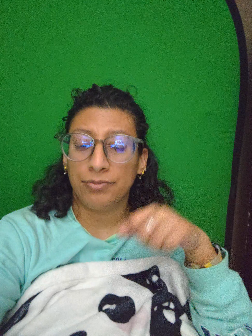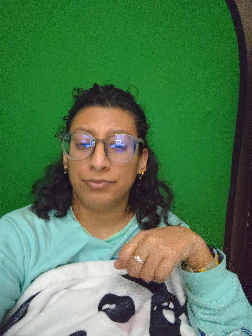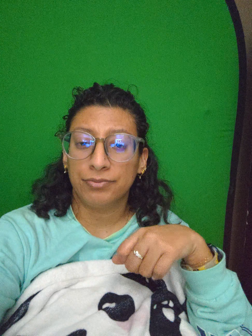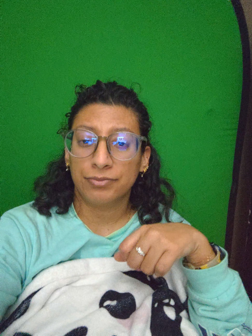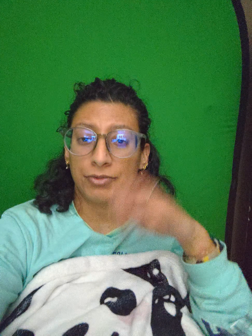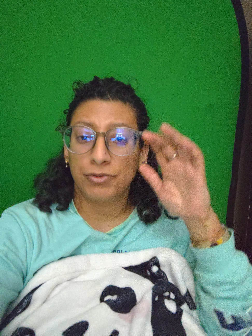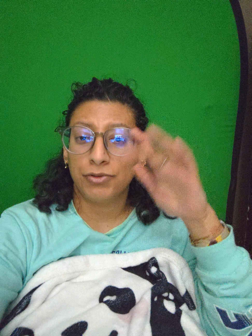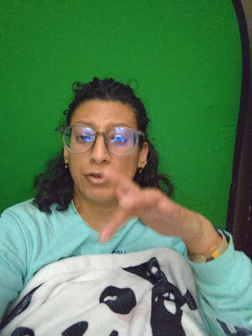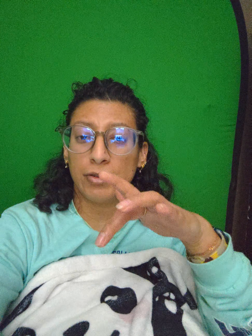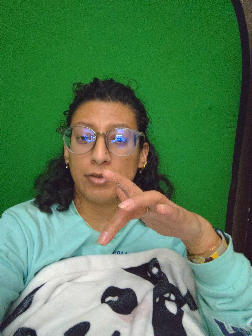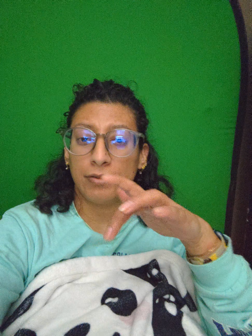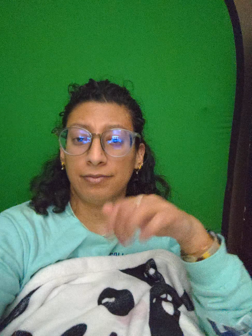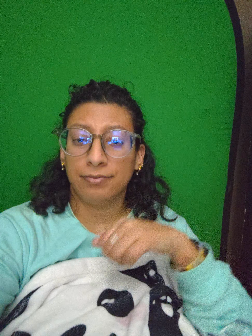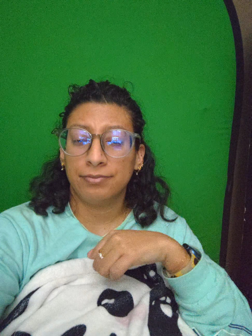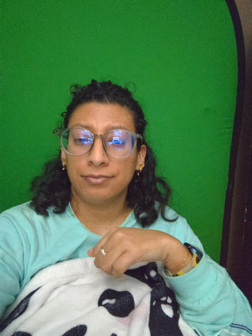touch